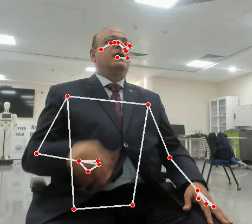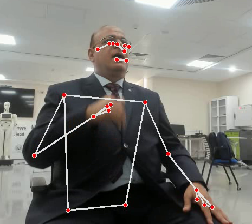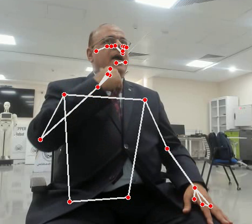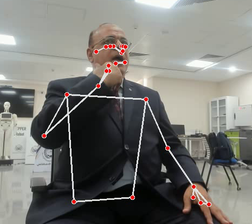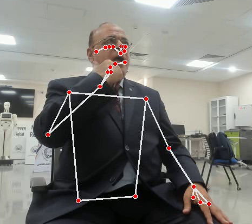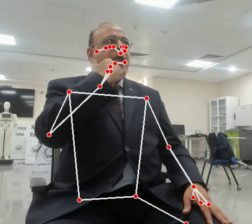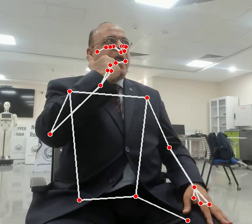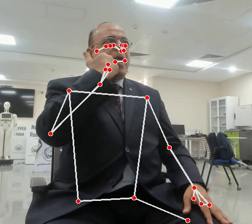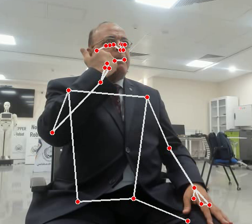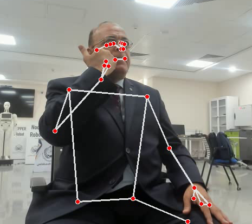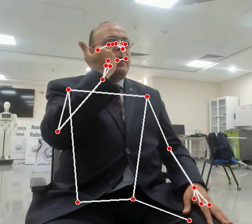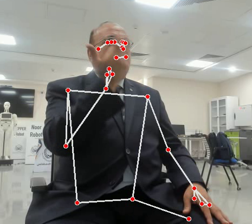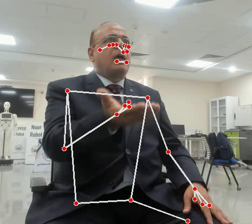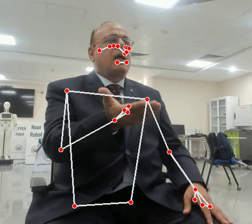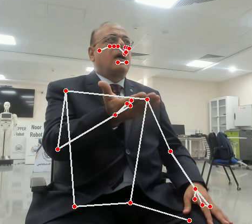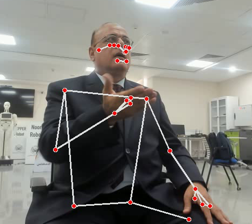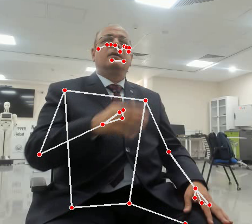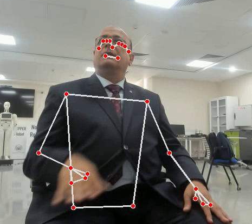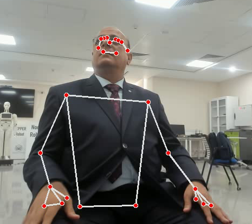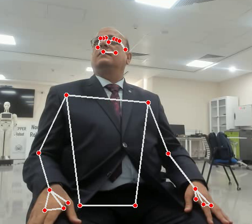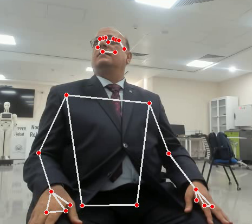3ieb